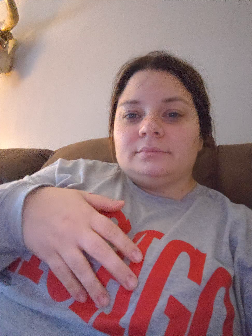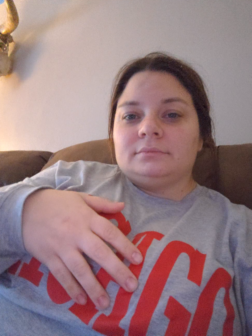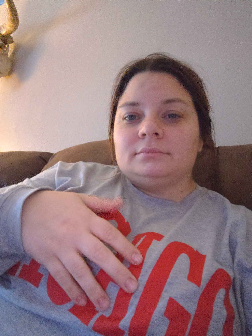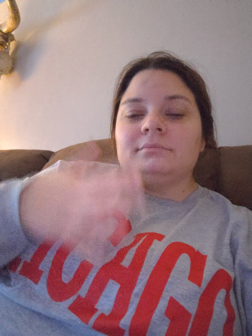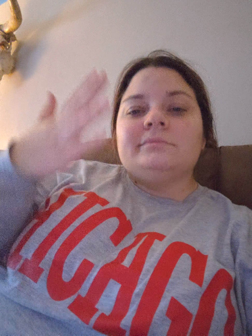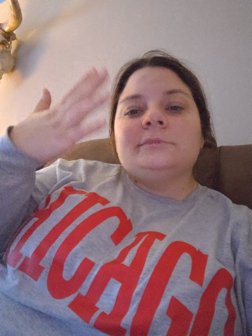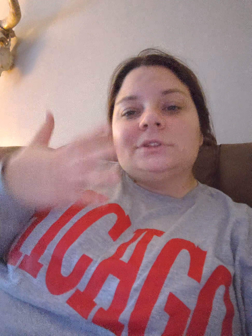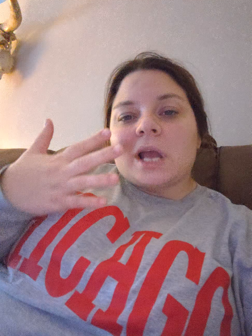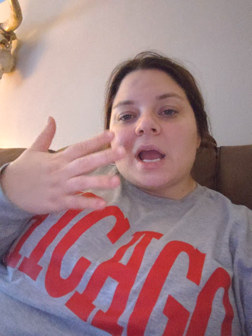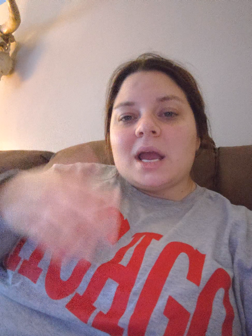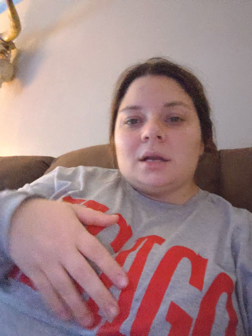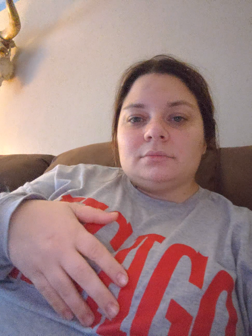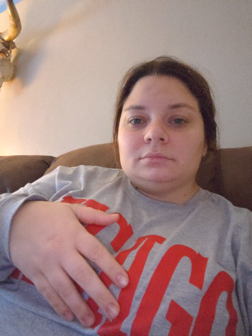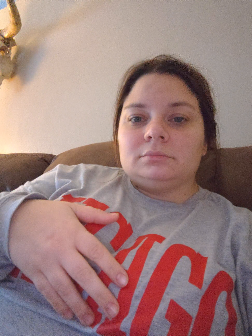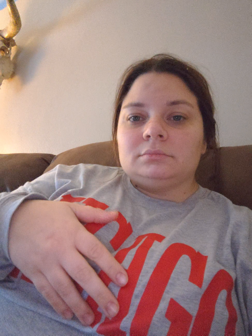sad